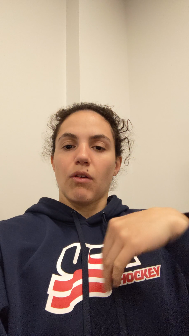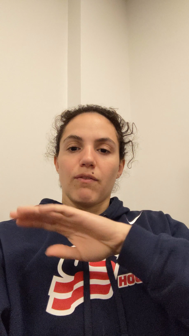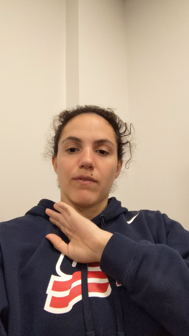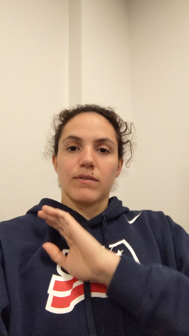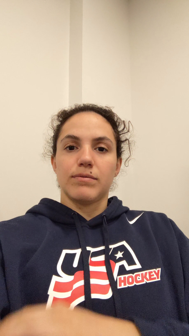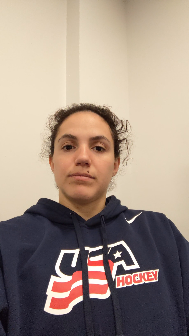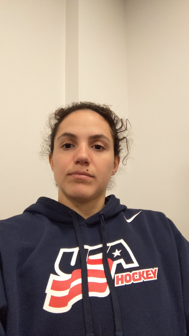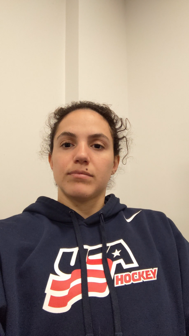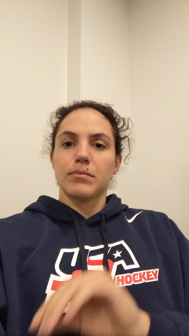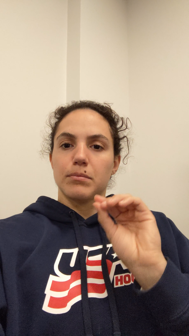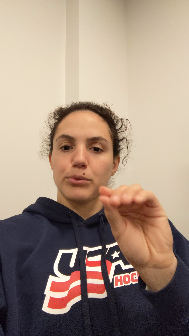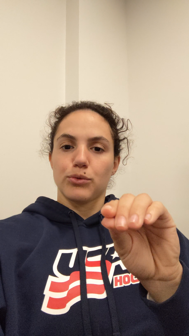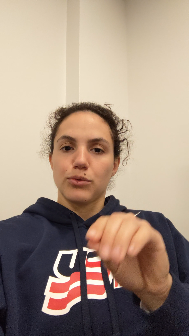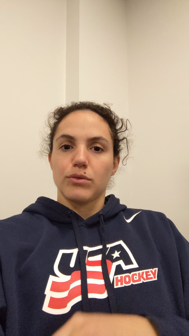put